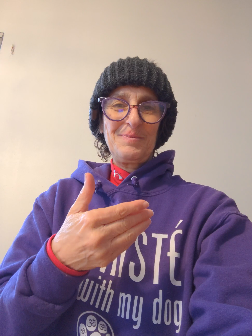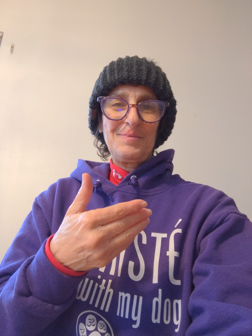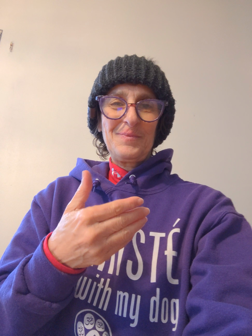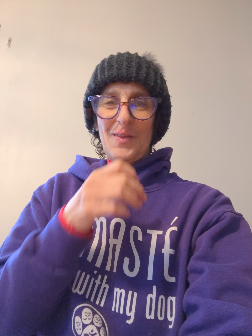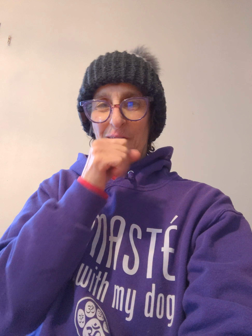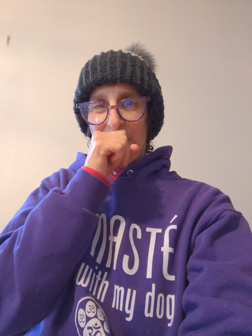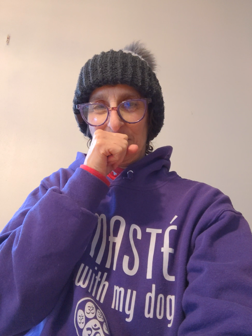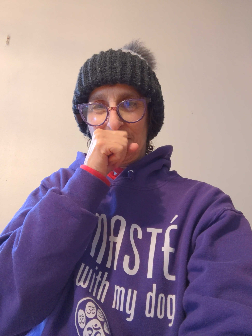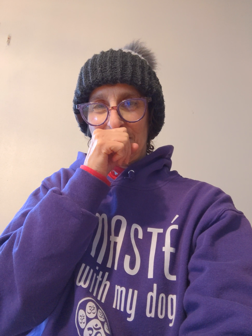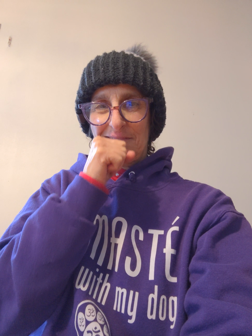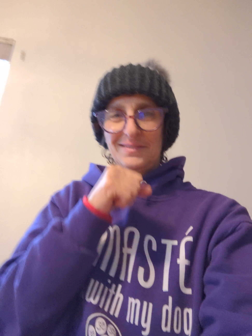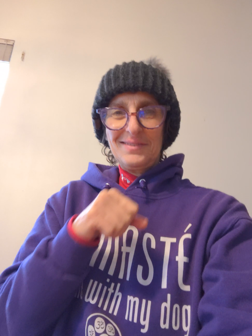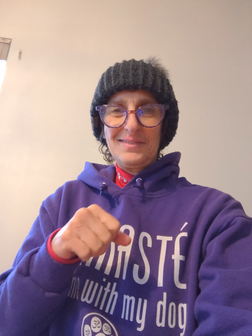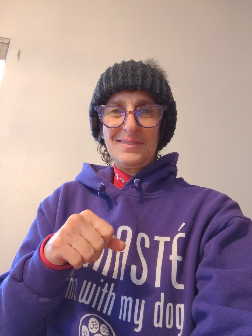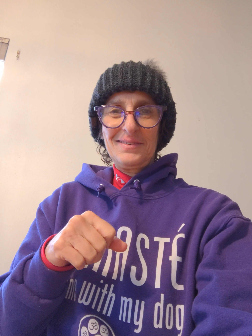orange